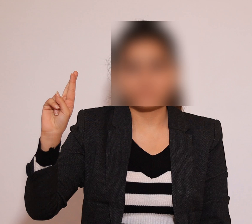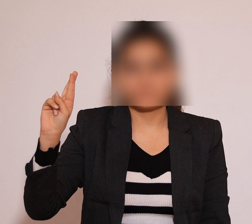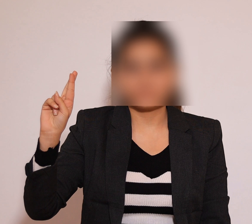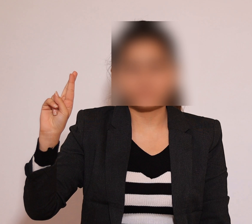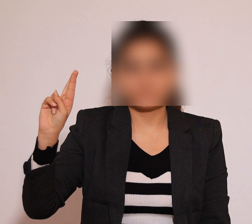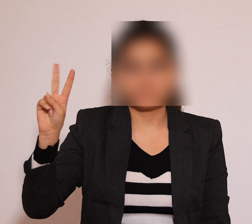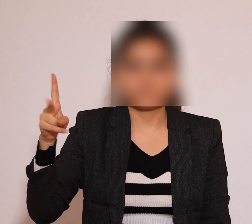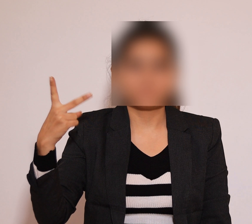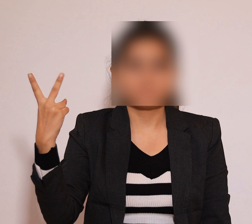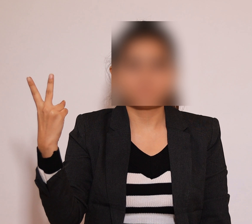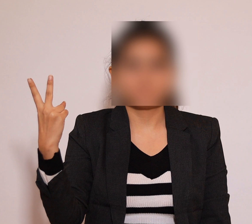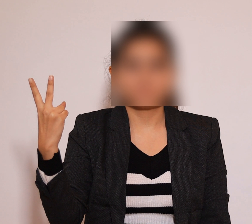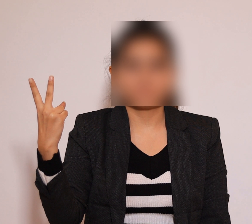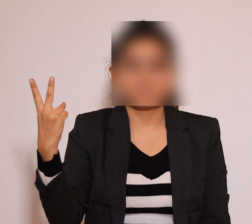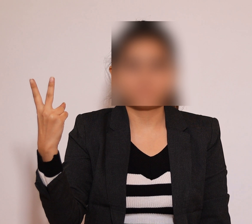ڑ